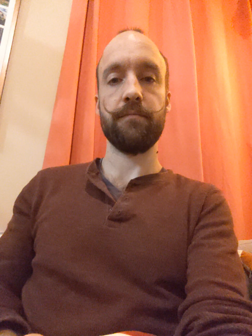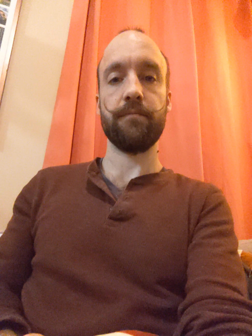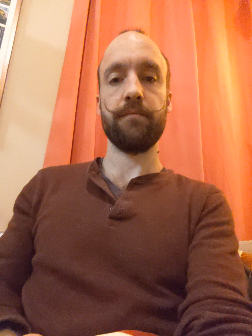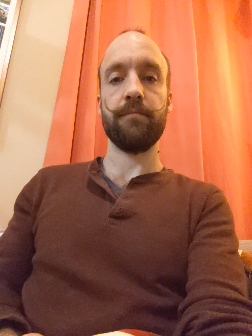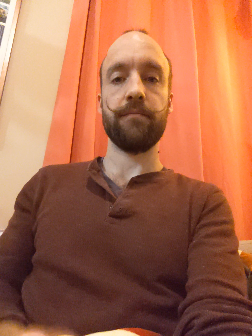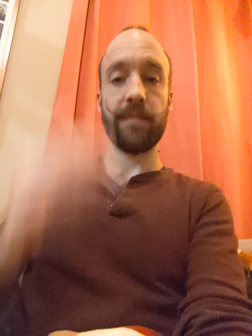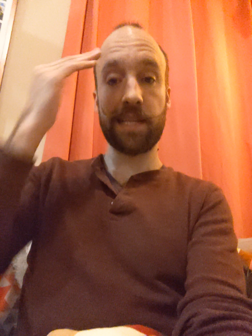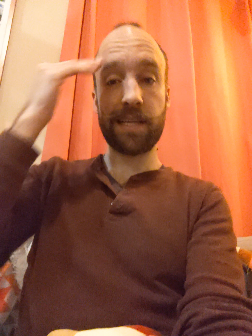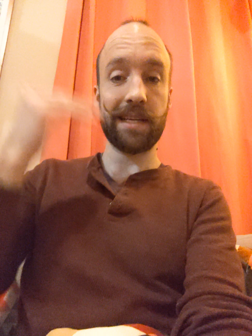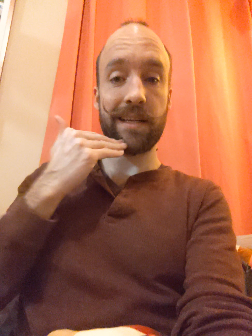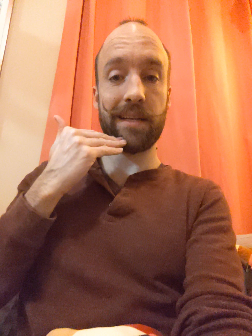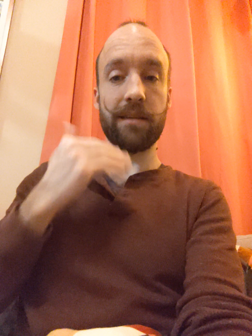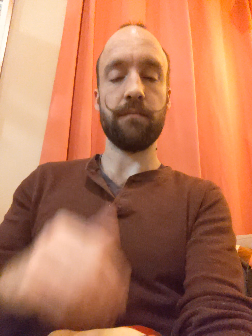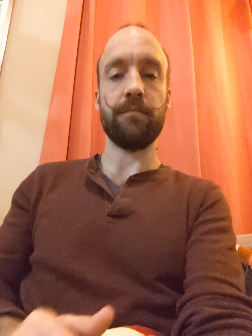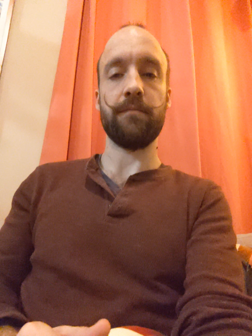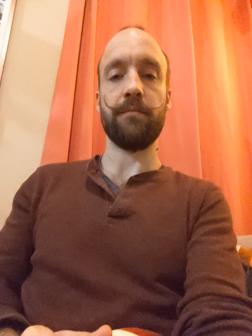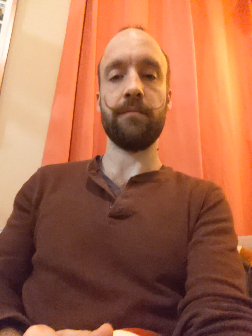head